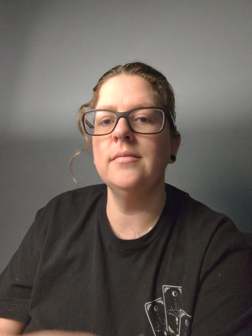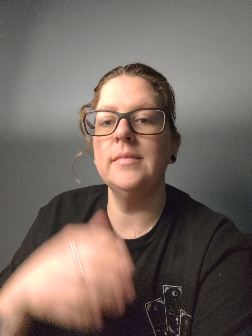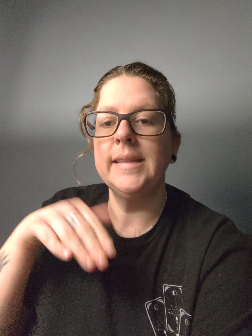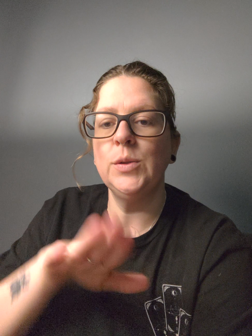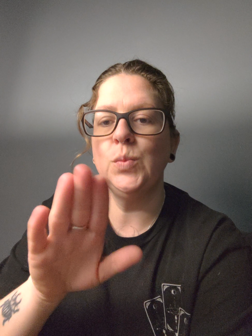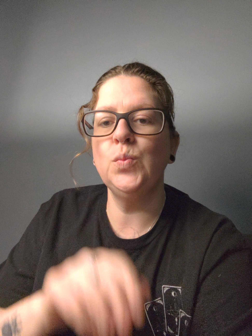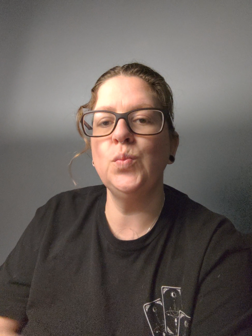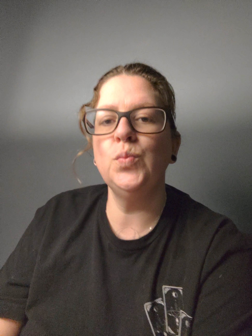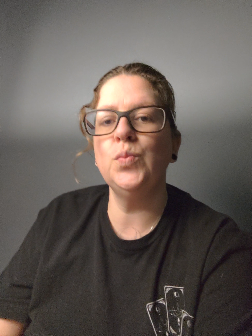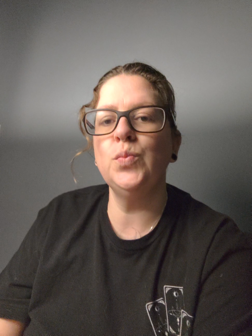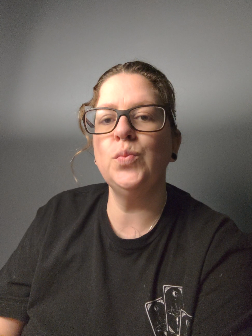into